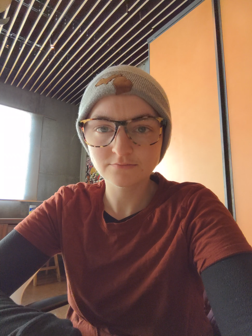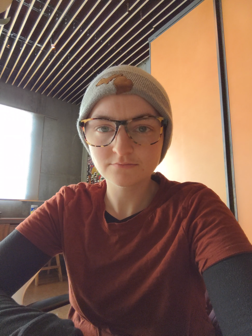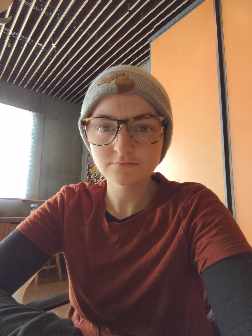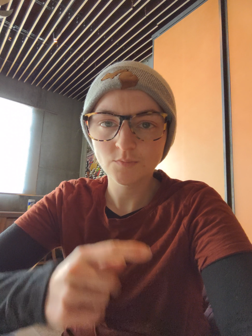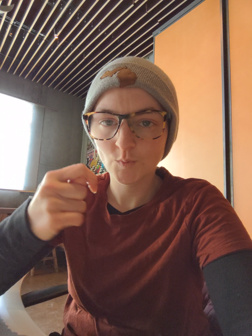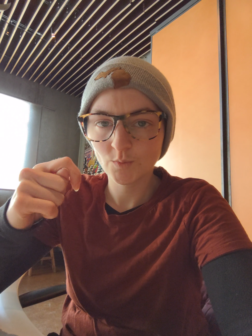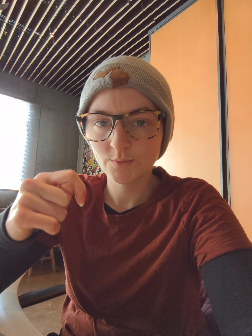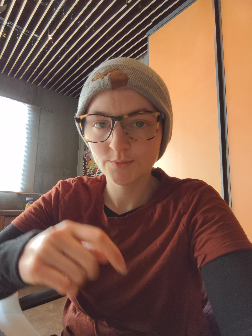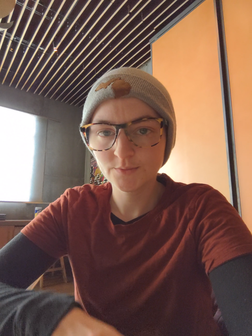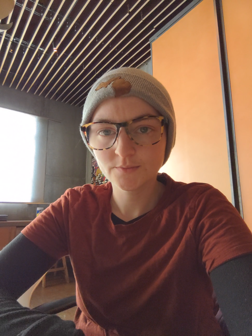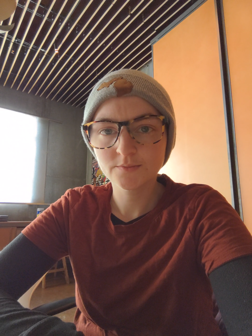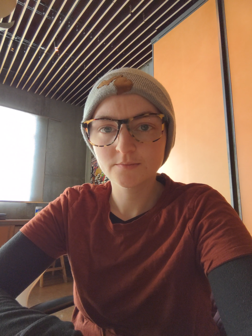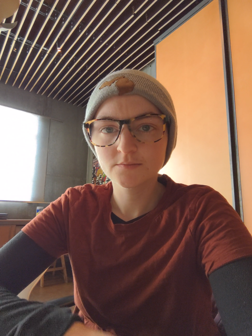toy